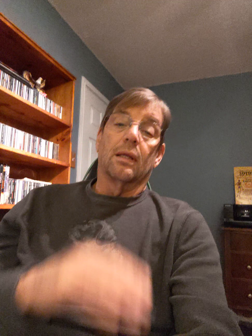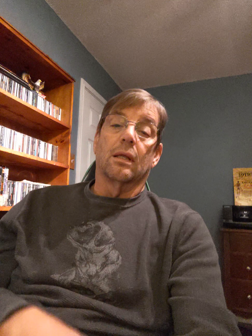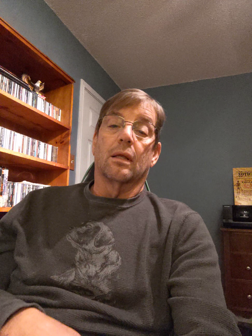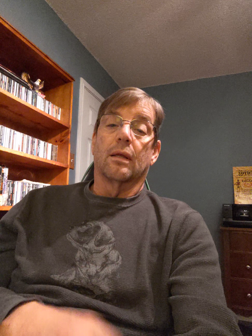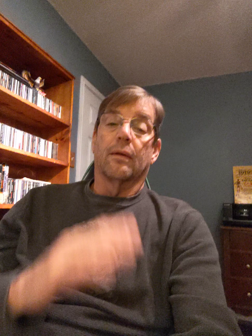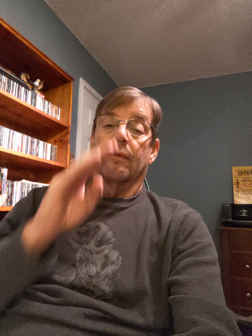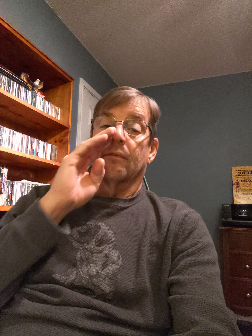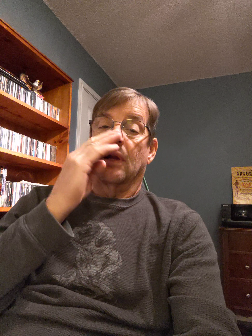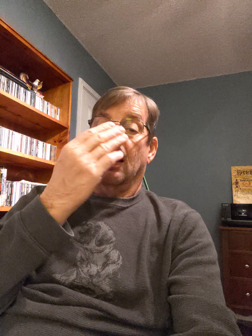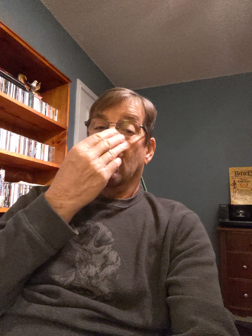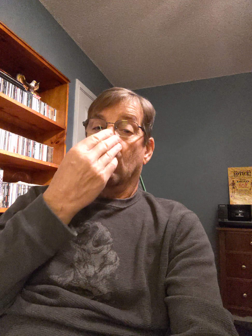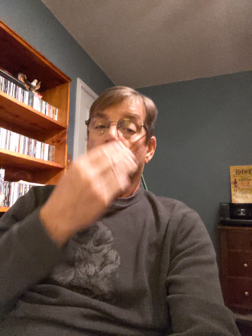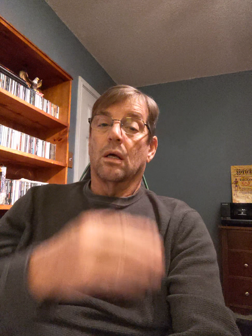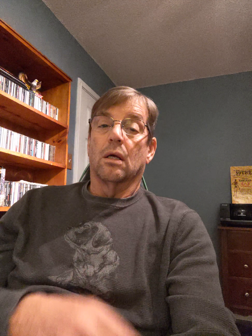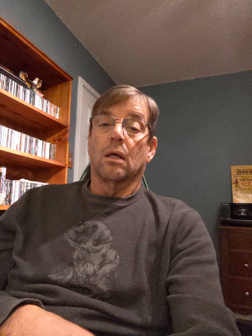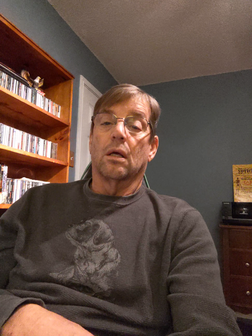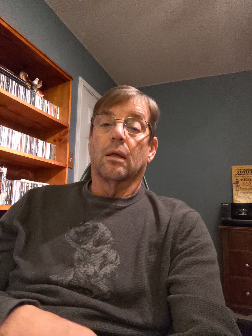flower